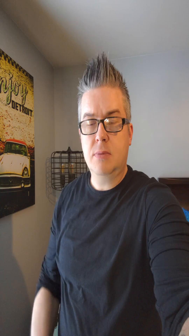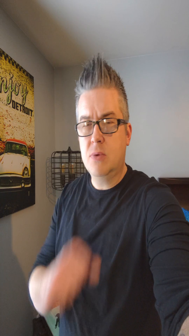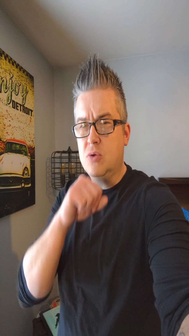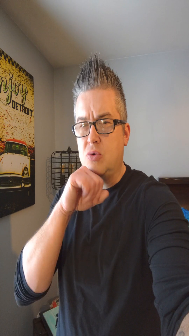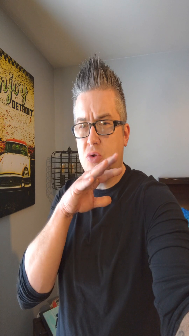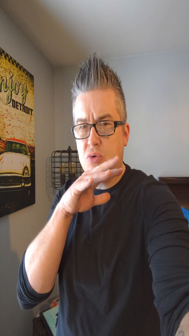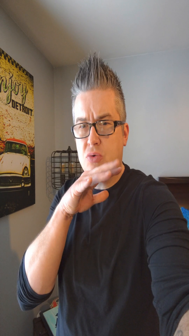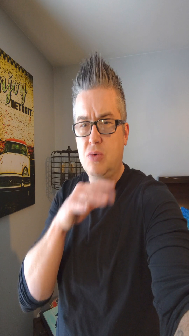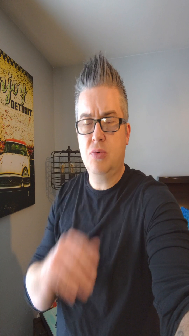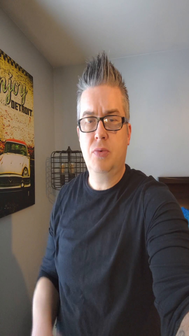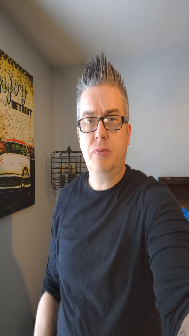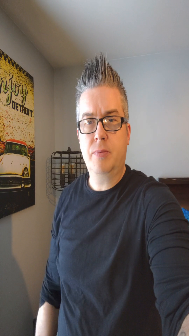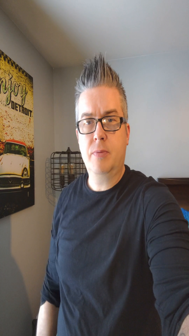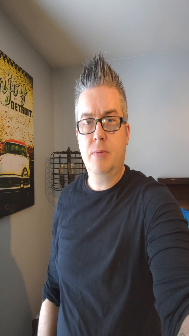dirty